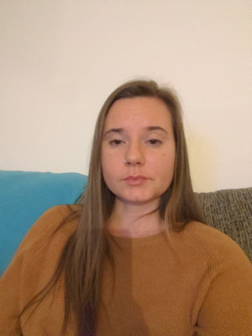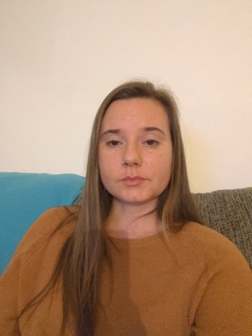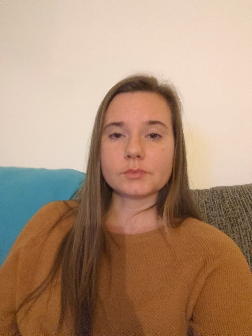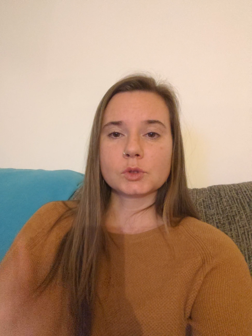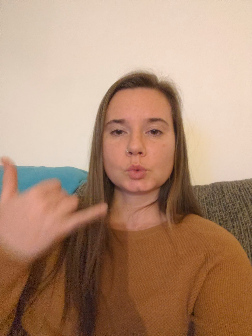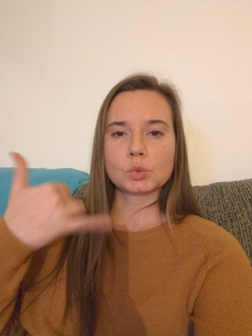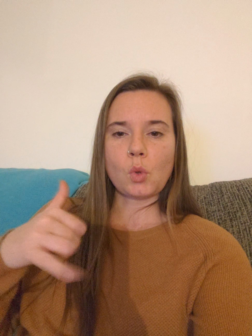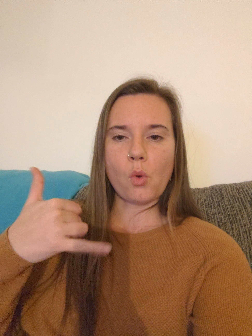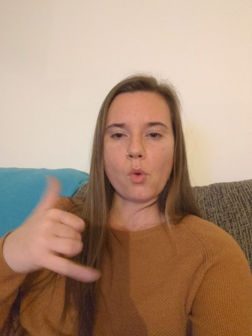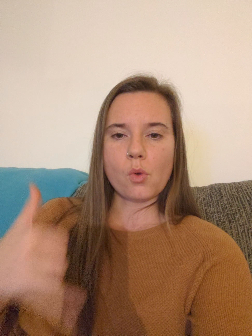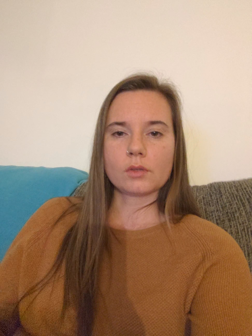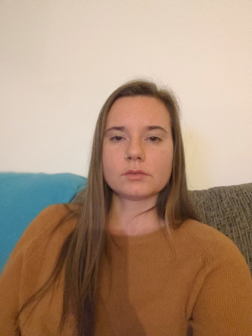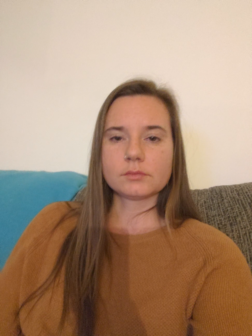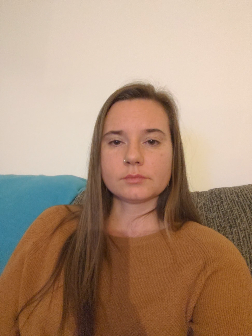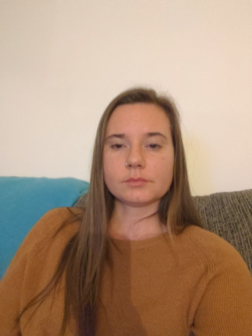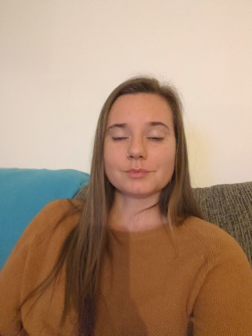toy